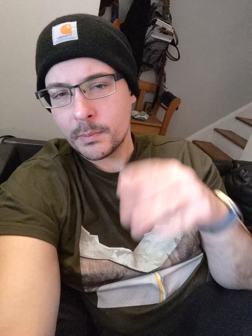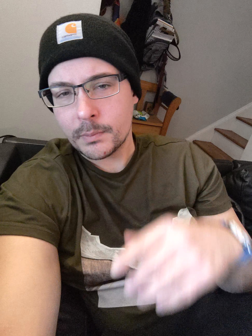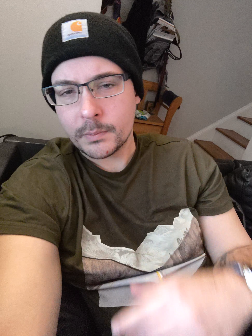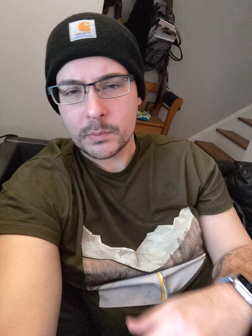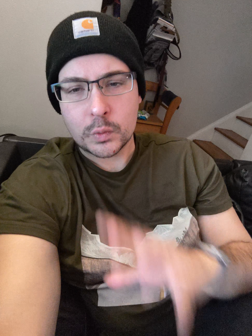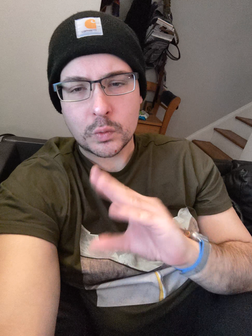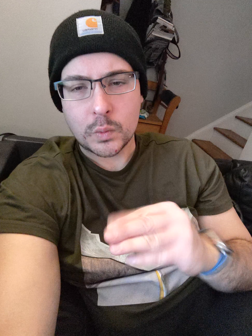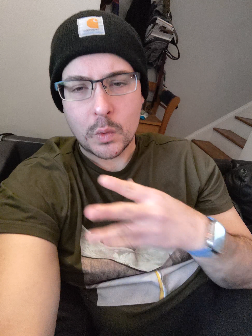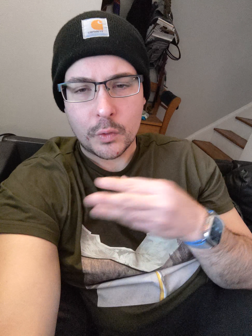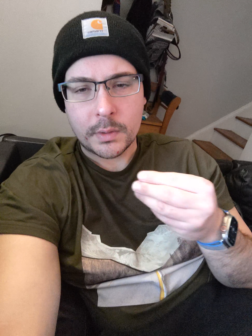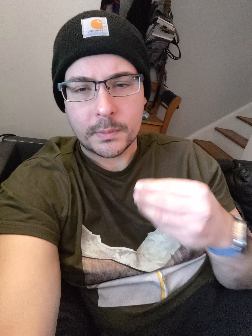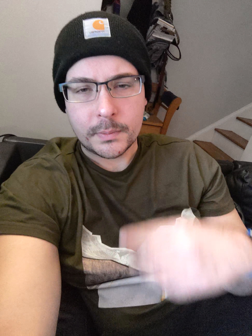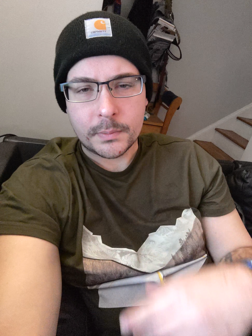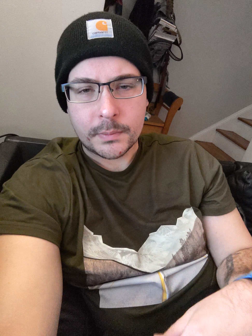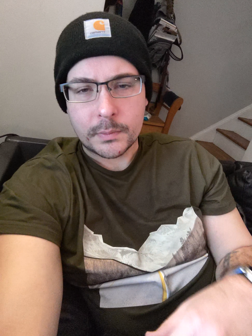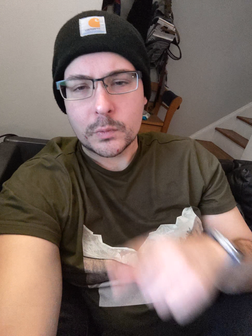story